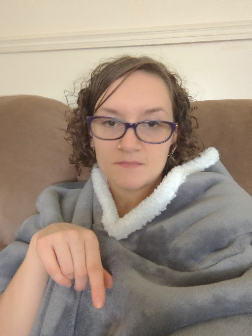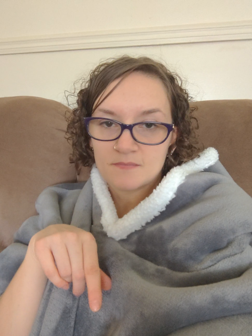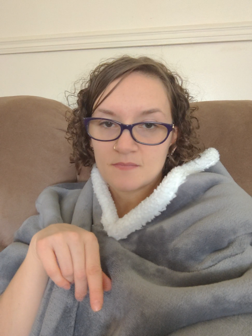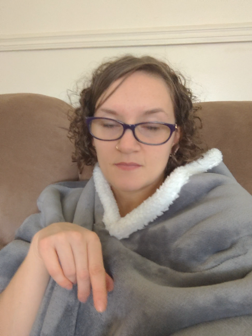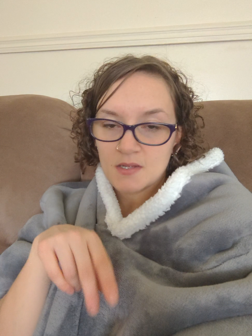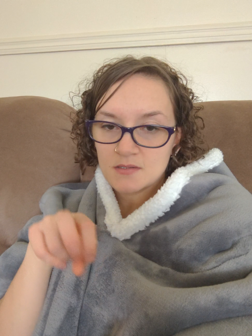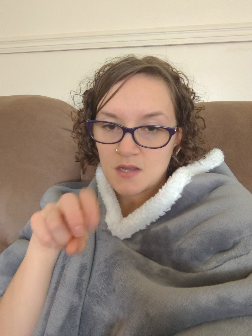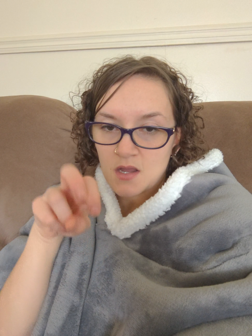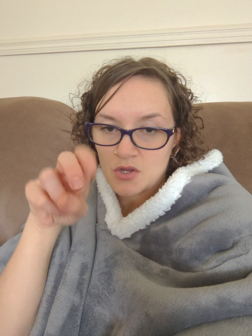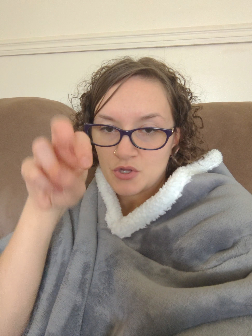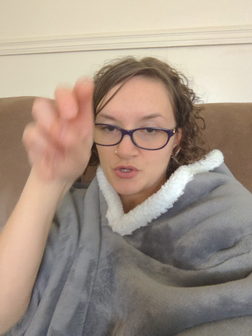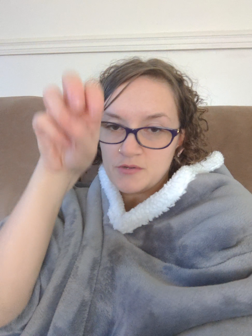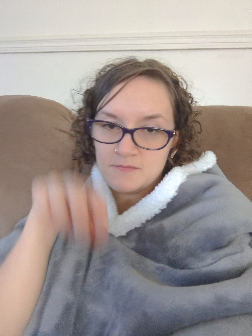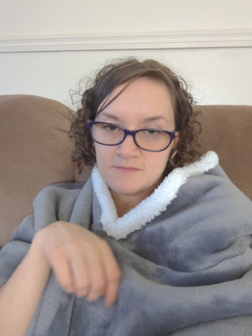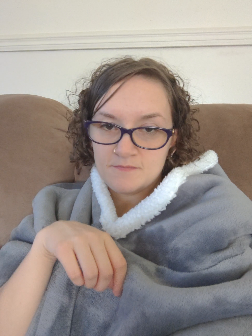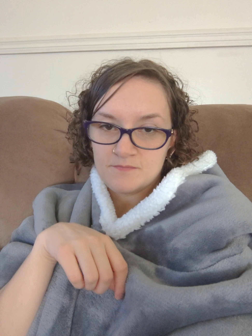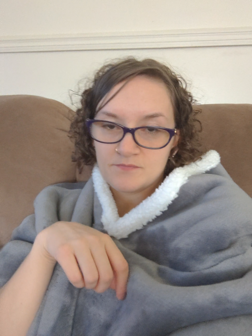stairs